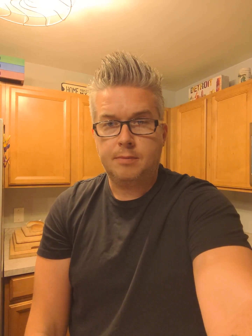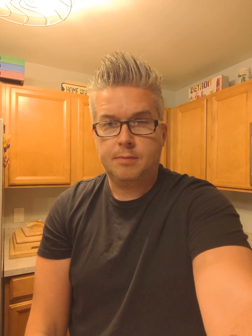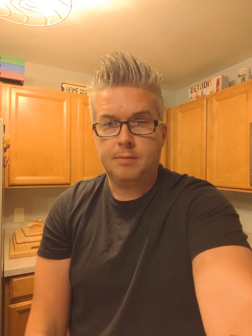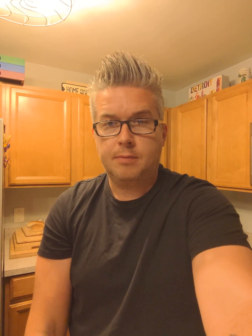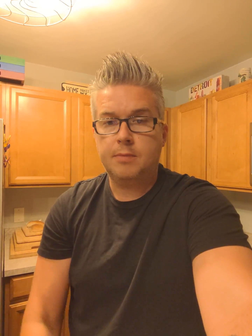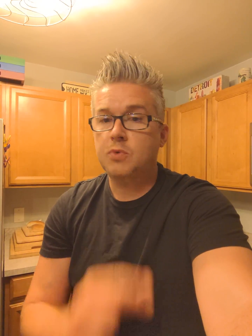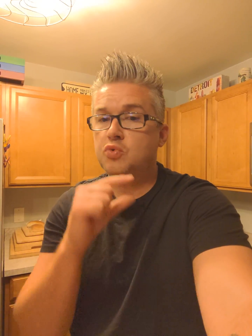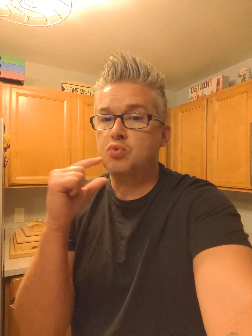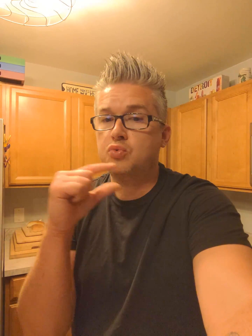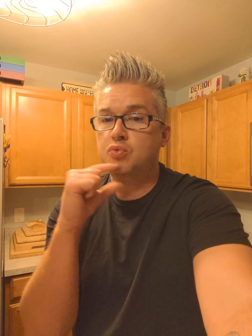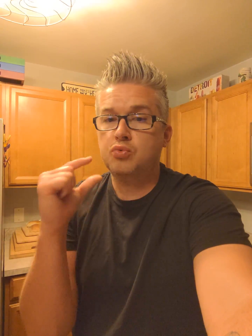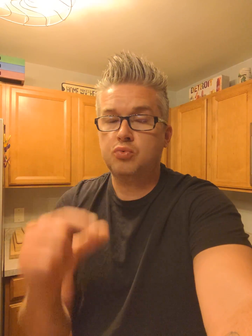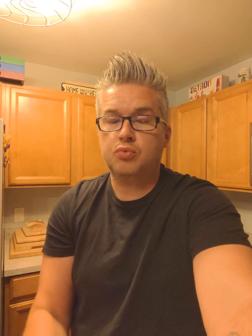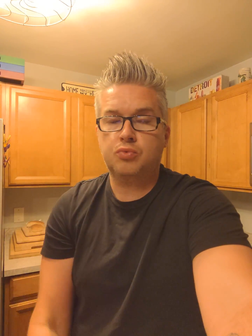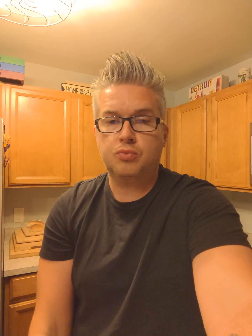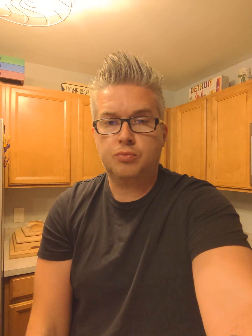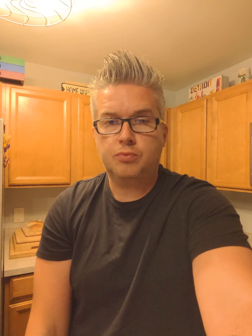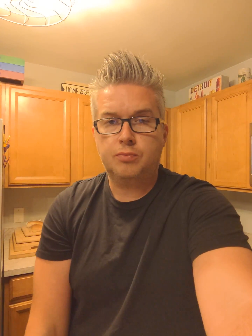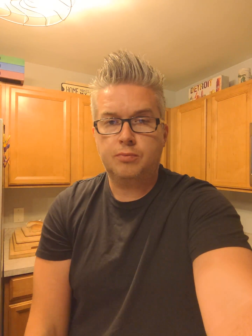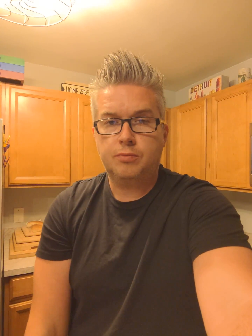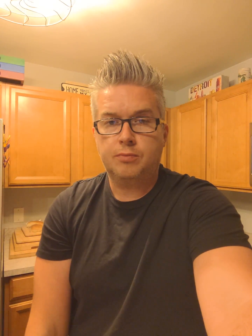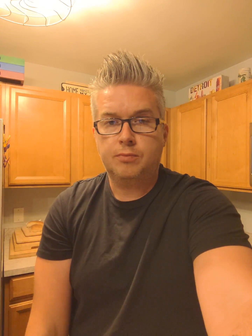glue